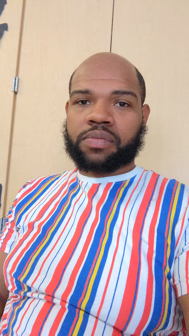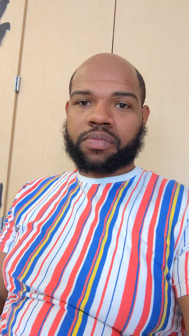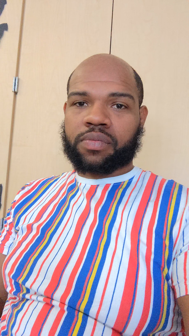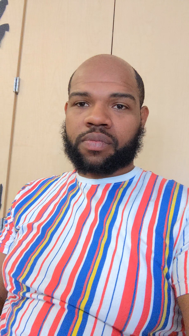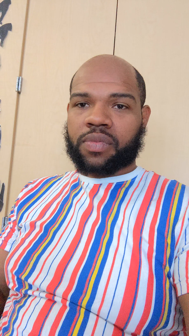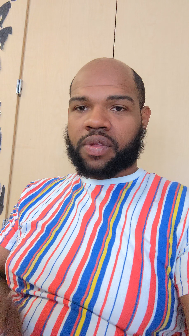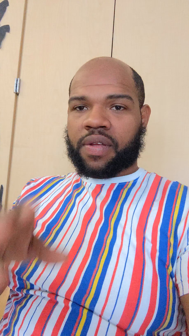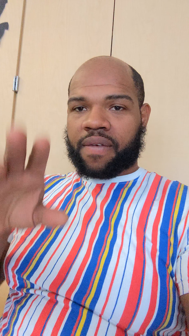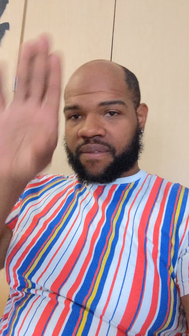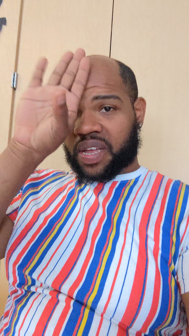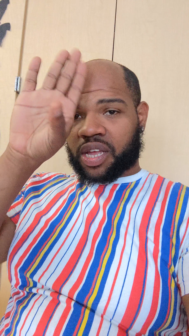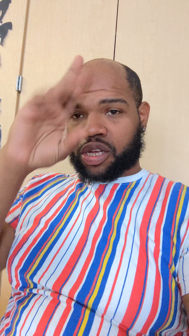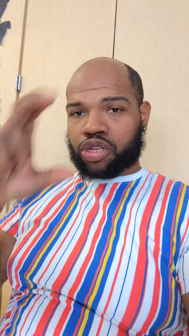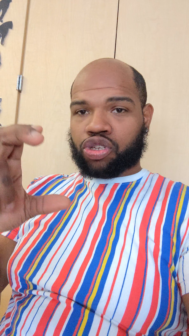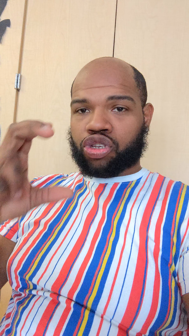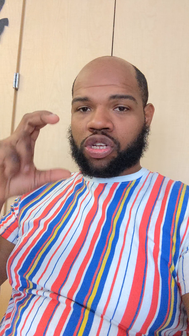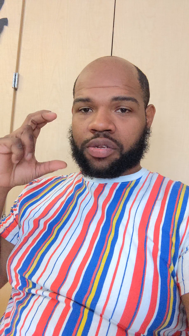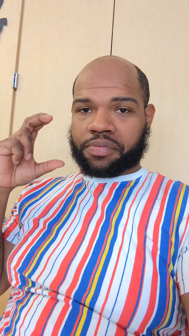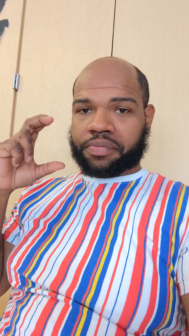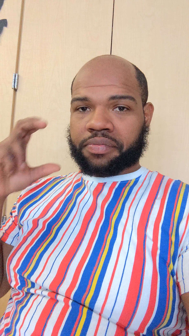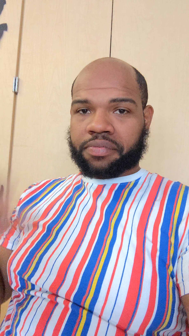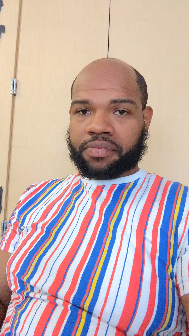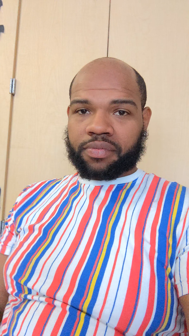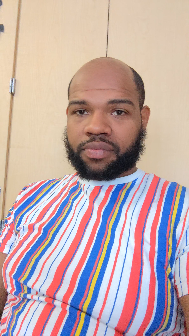fire truck